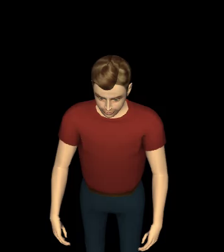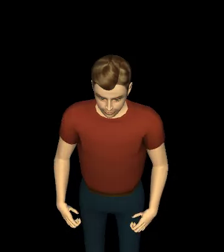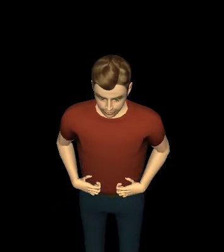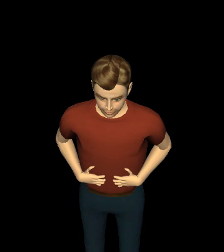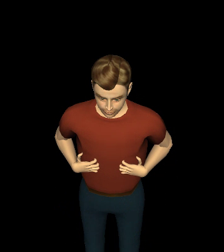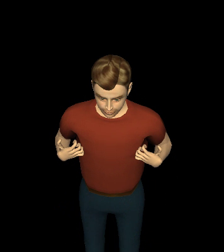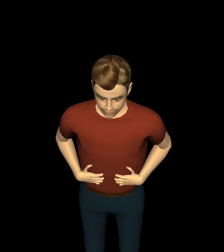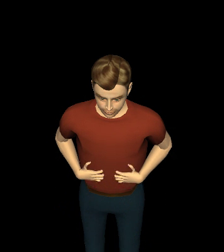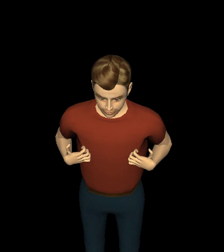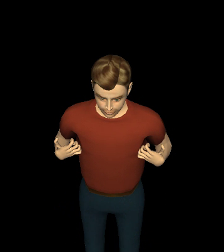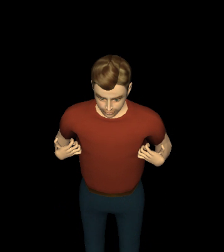غاضب